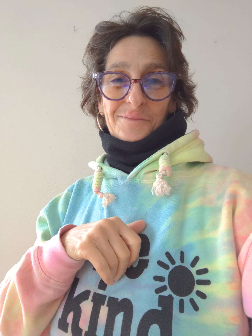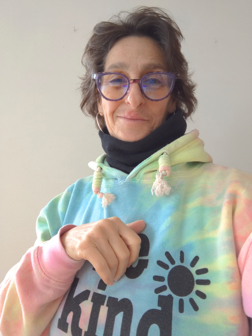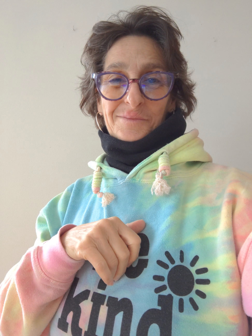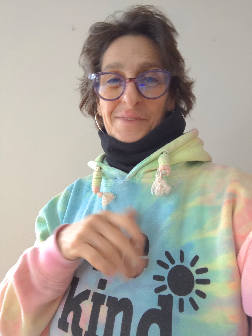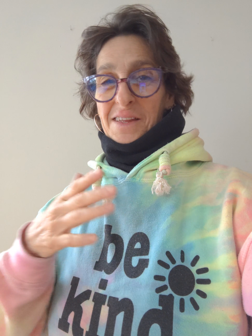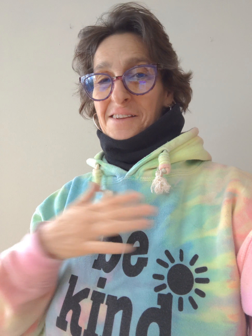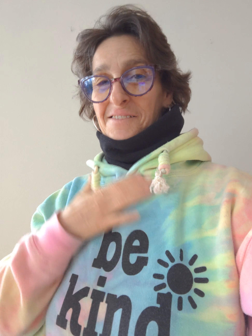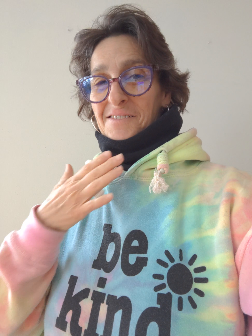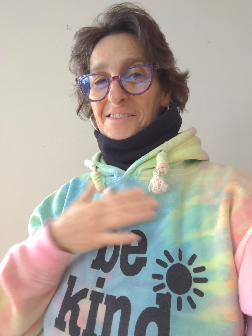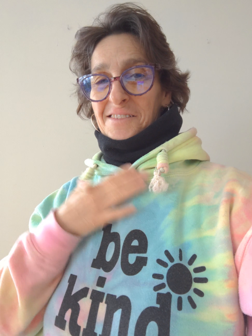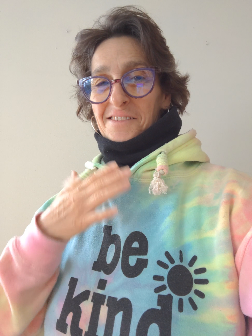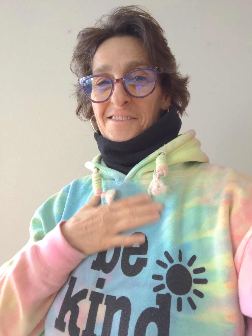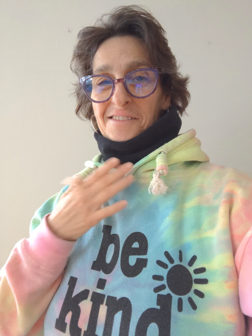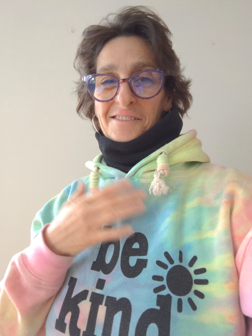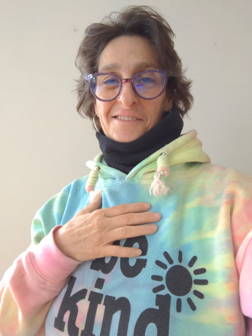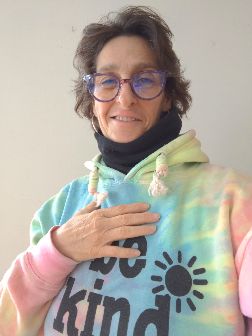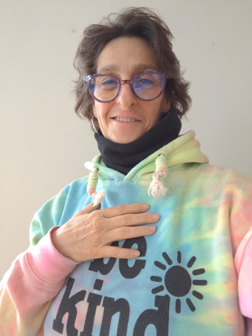happy